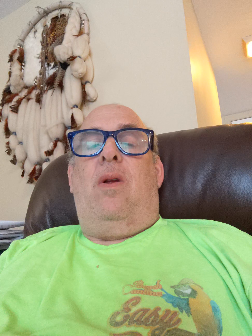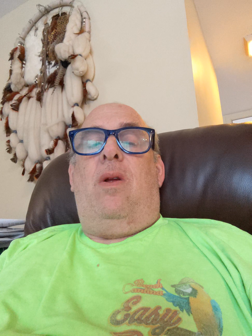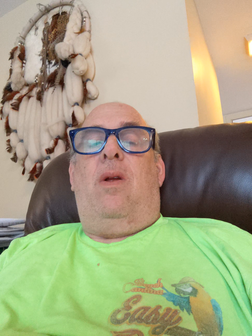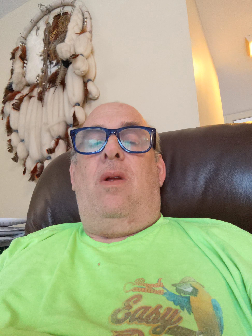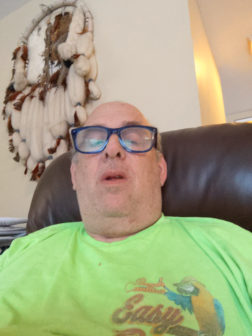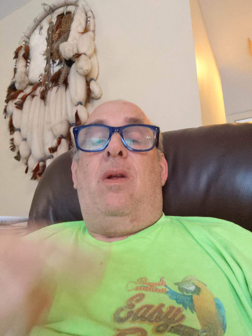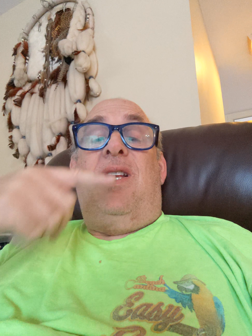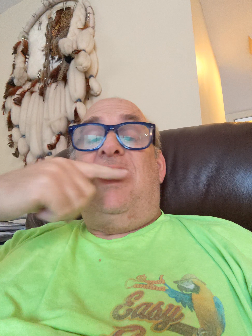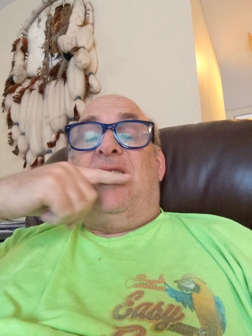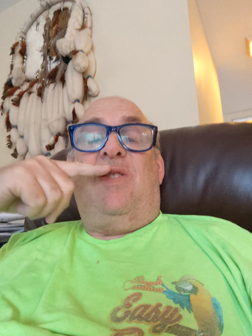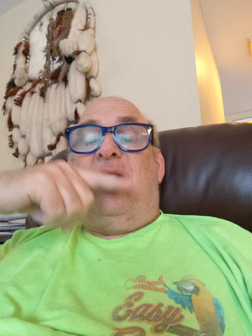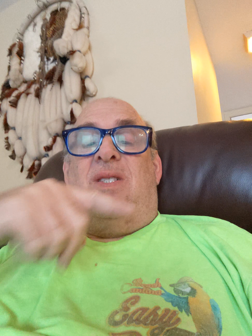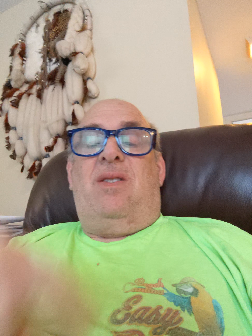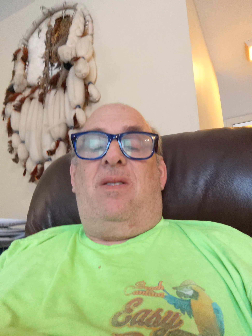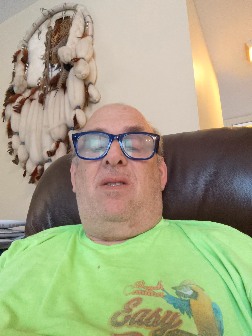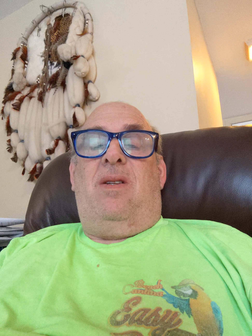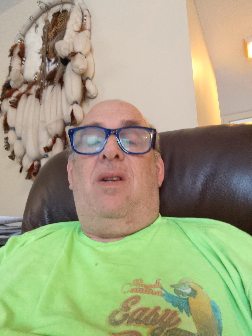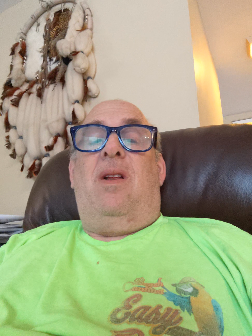toothbrush